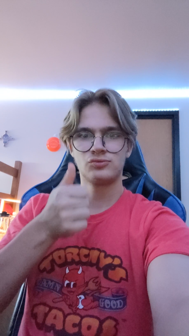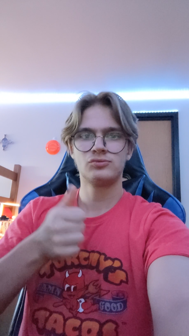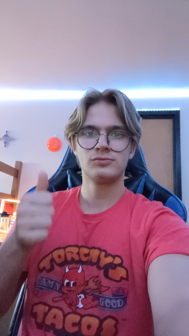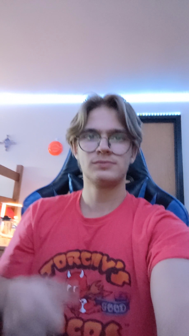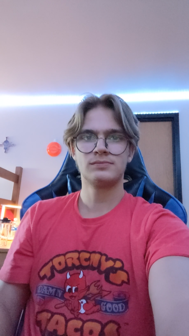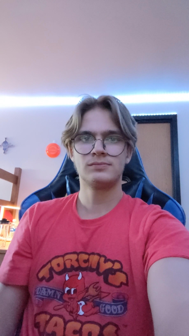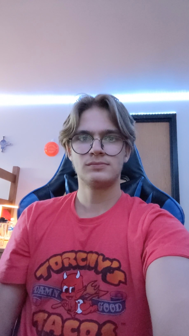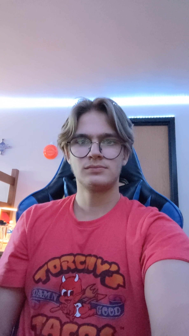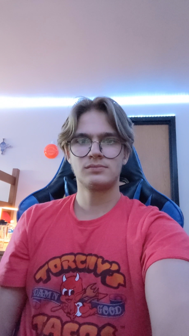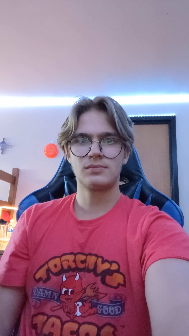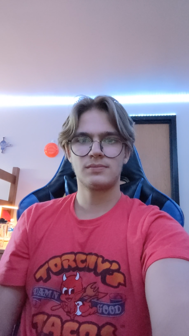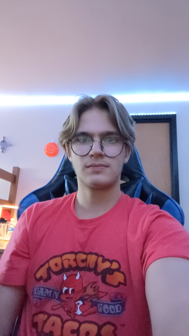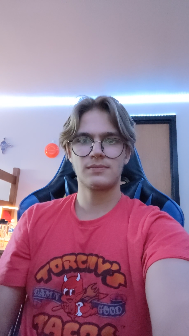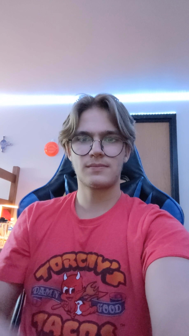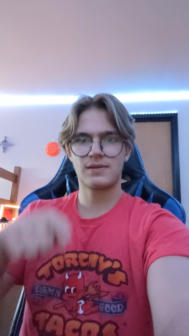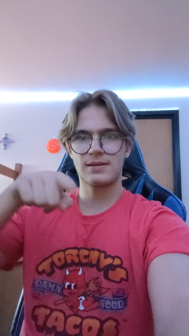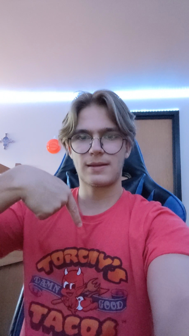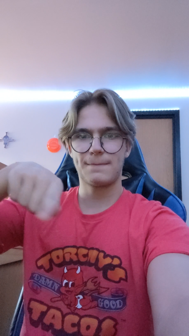flip-flop